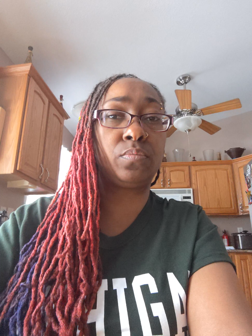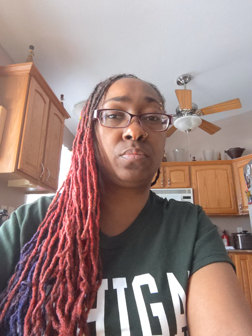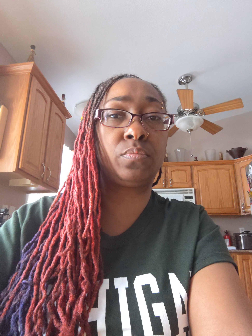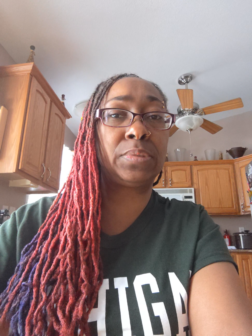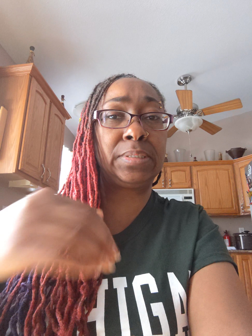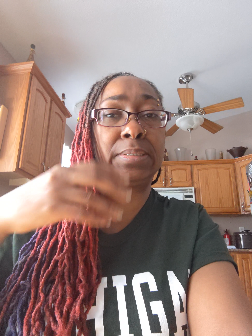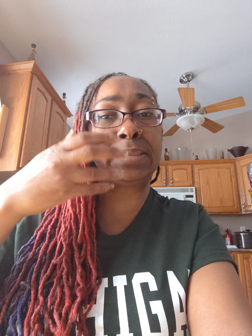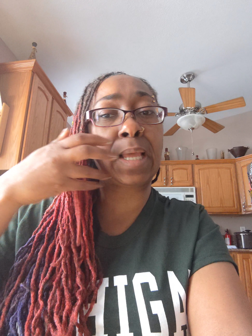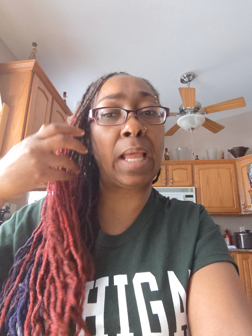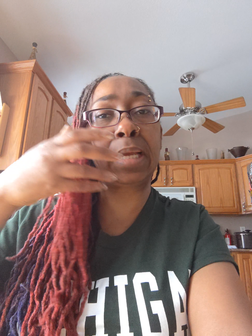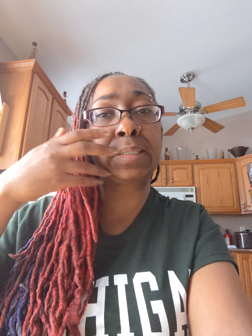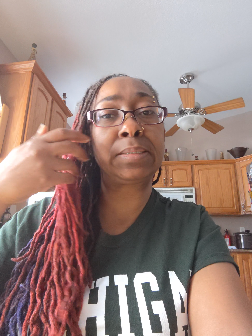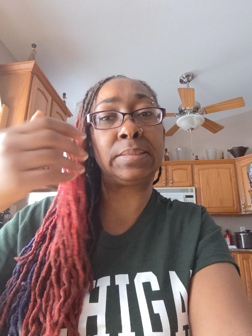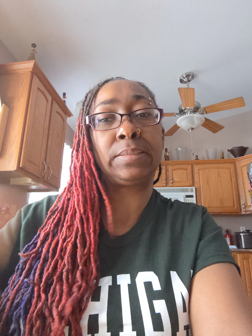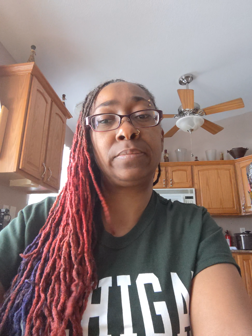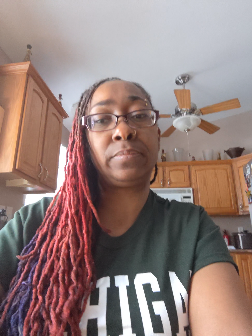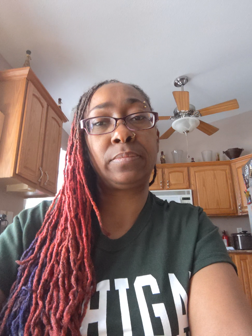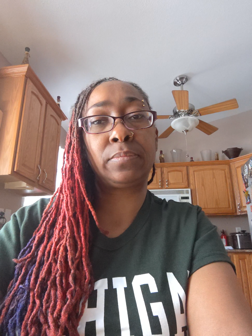tiger